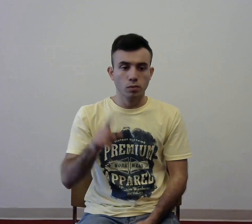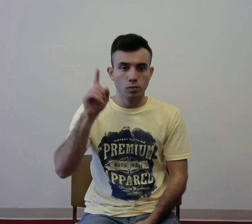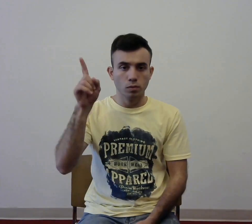O